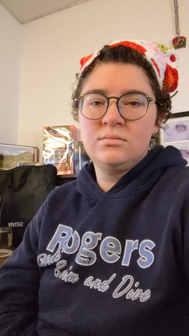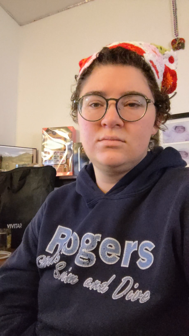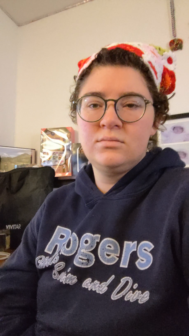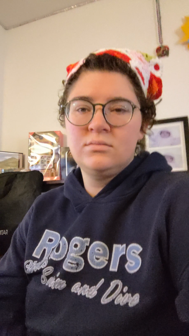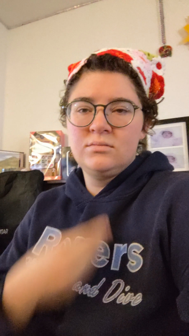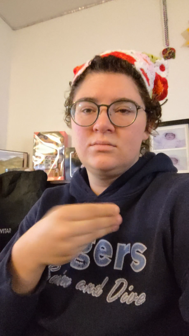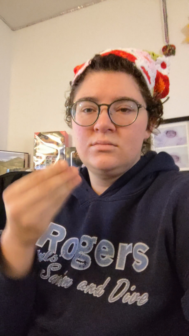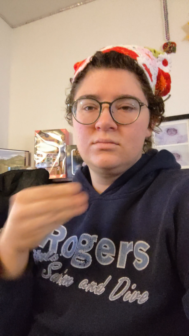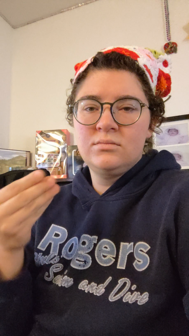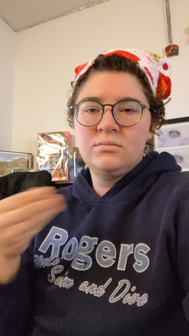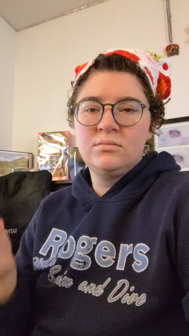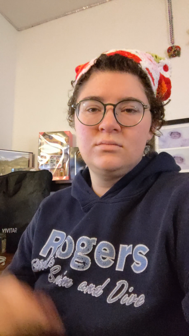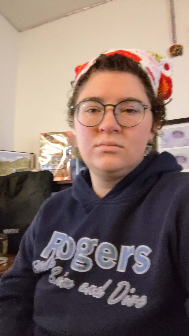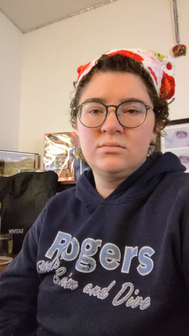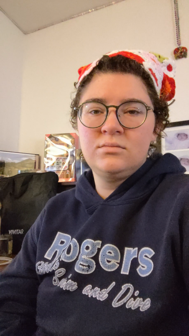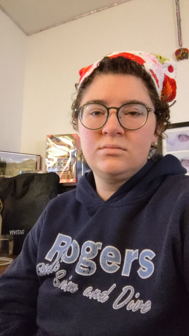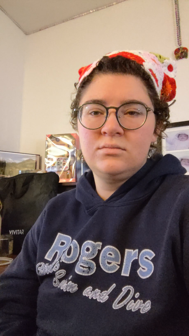shopping